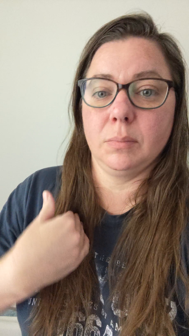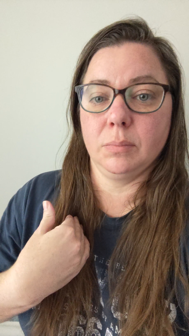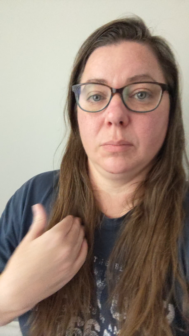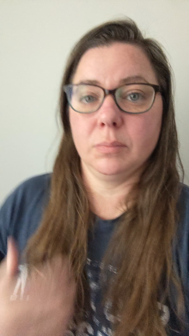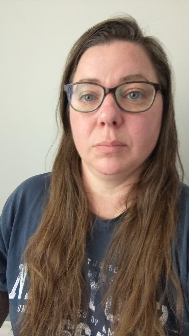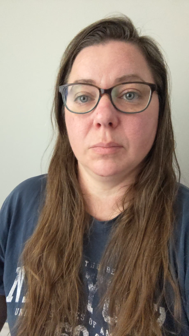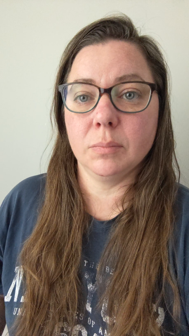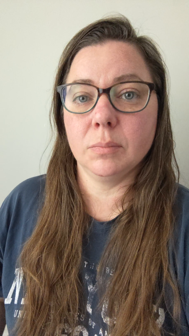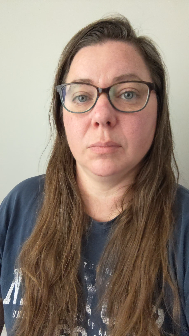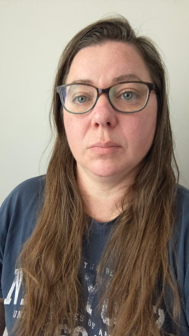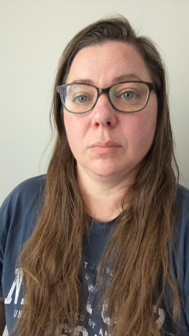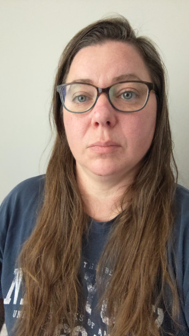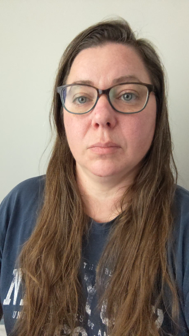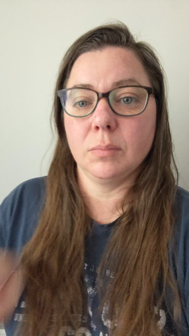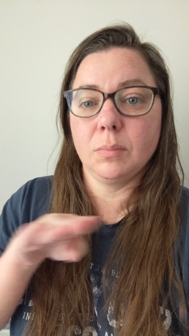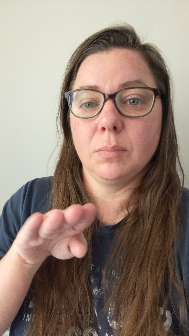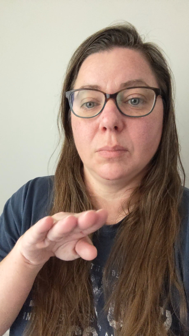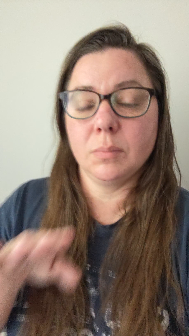boots